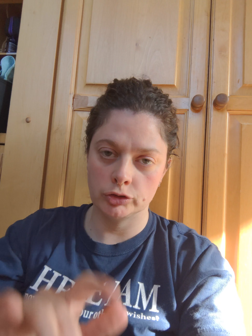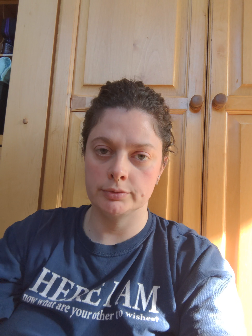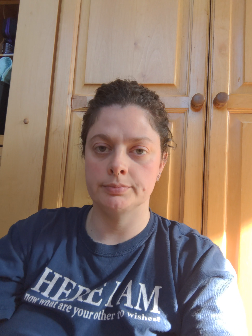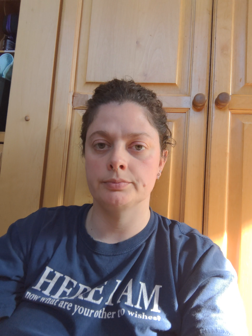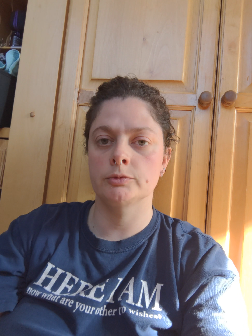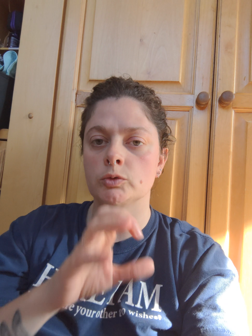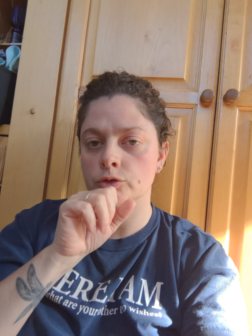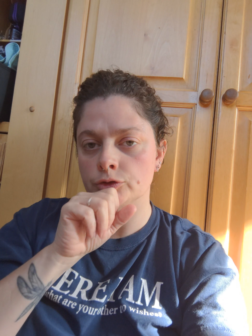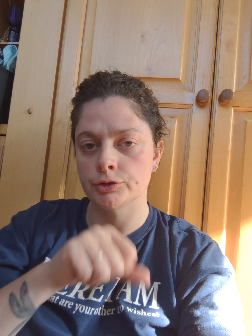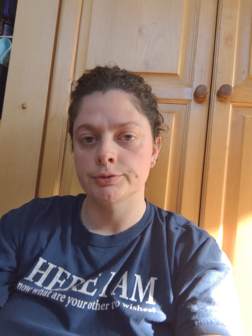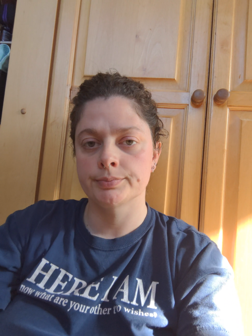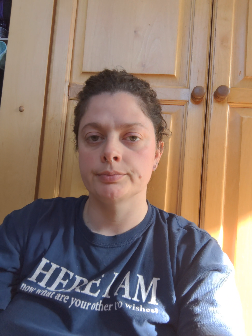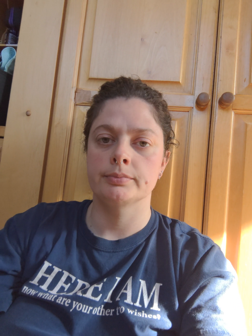orange